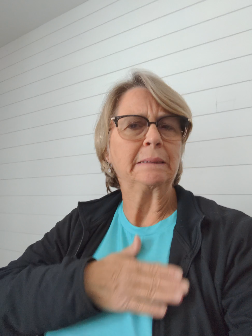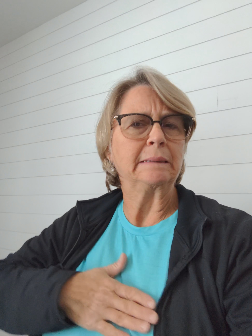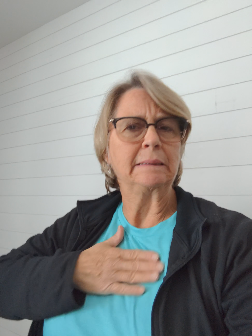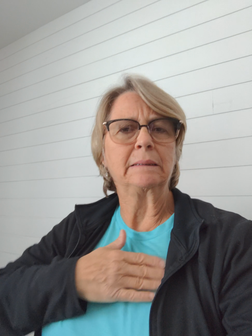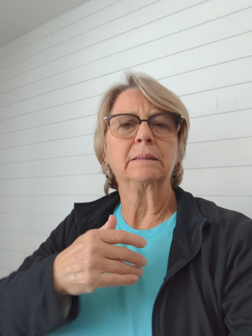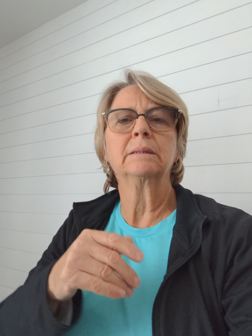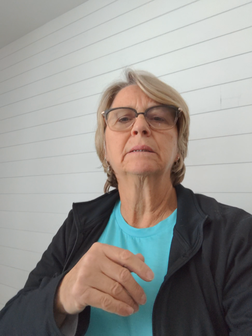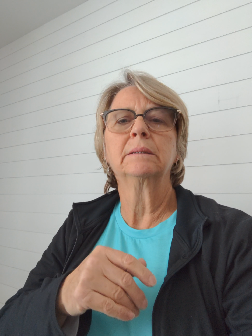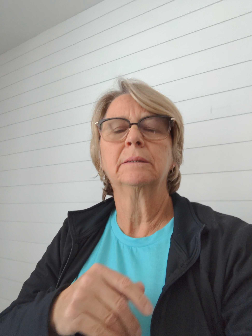please